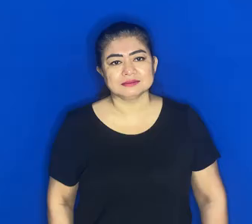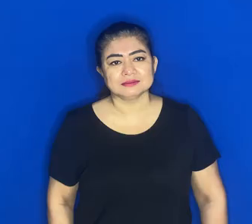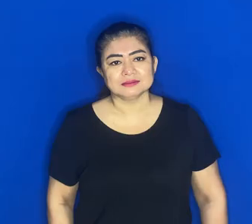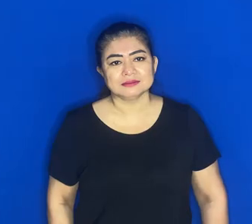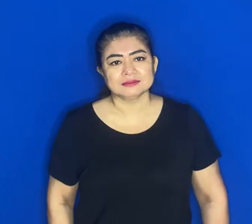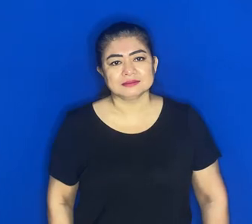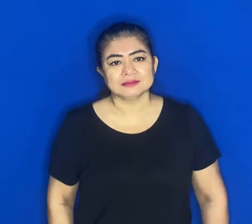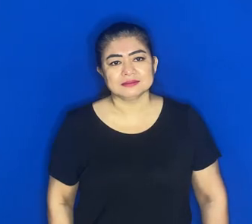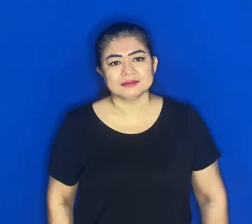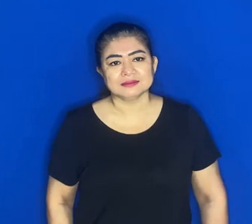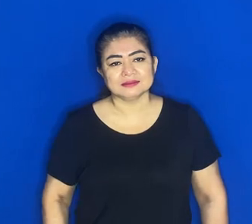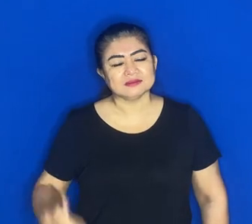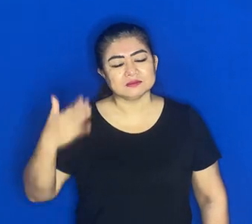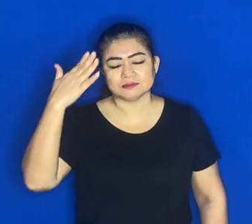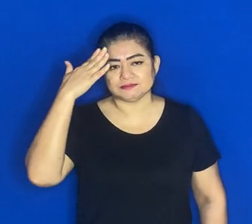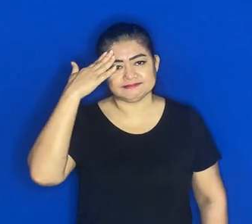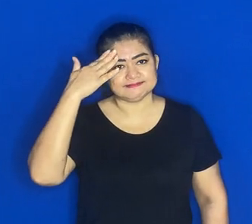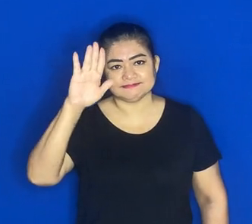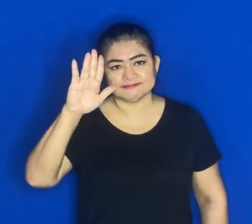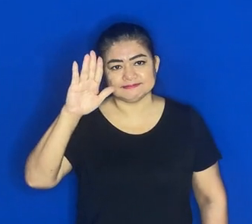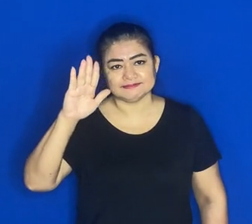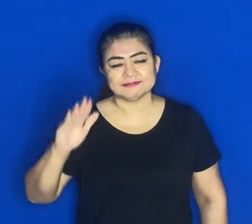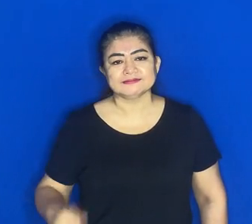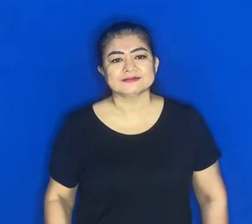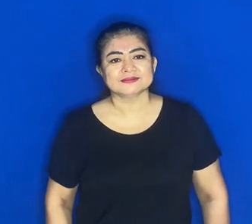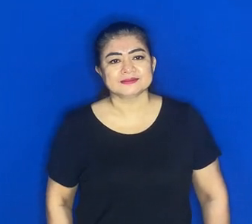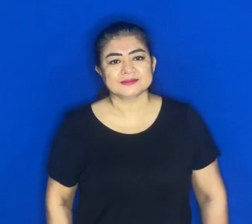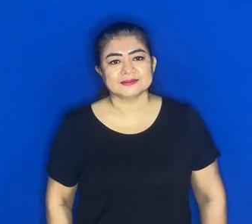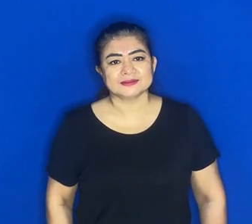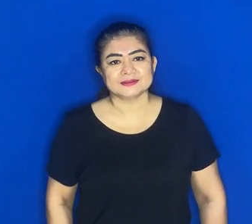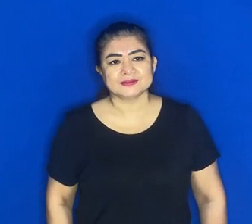don’t know